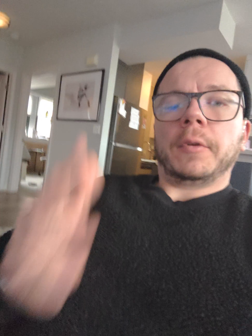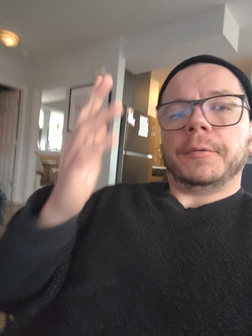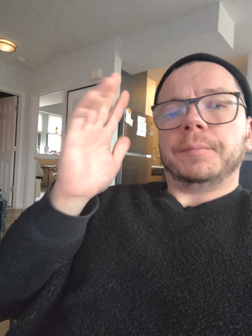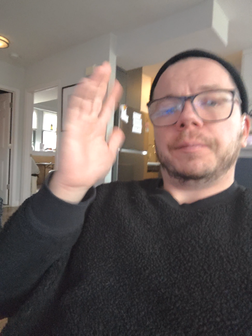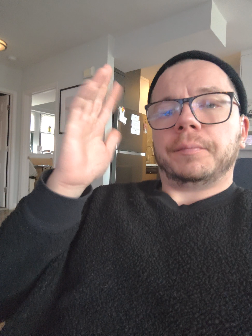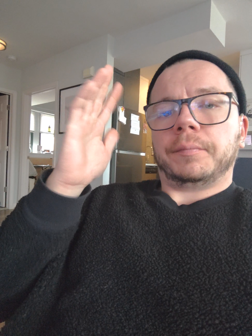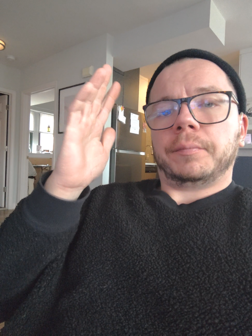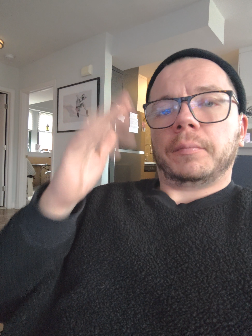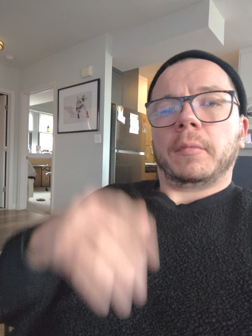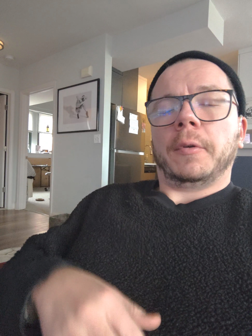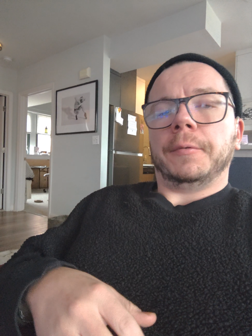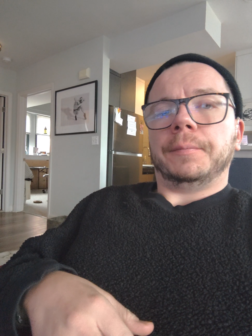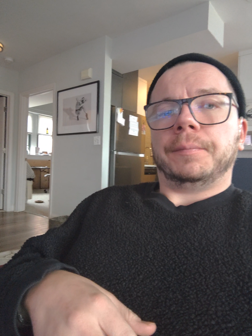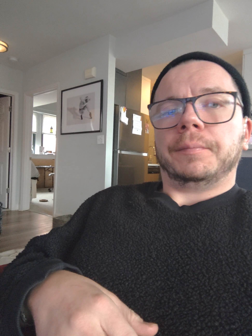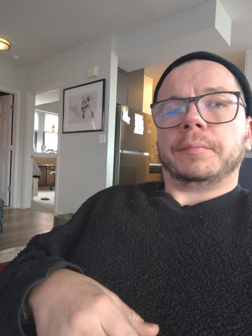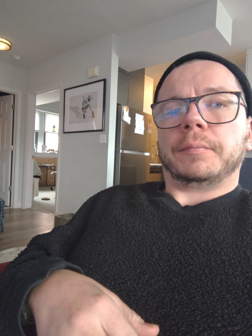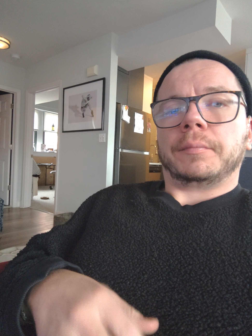tree